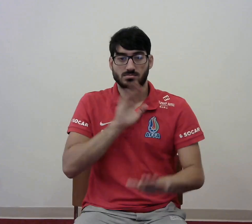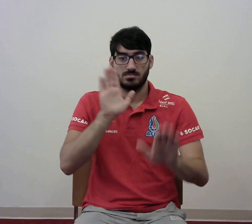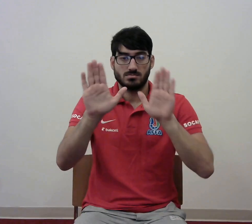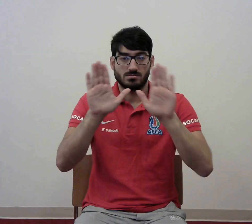sərgi